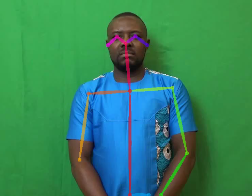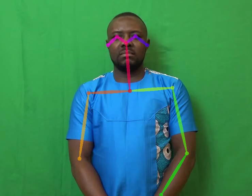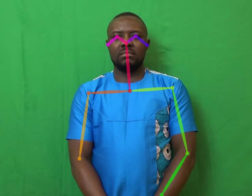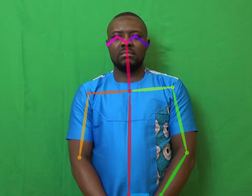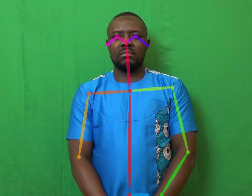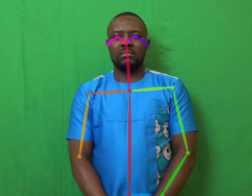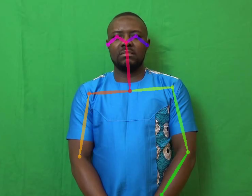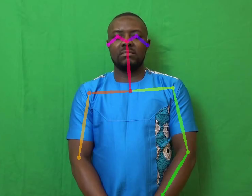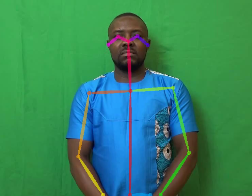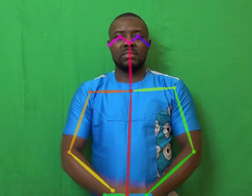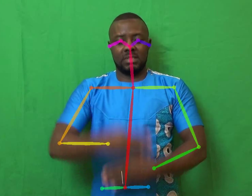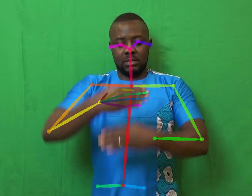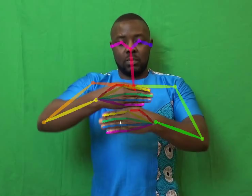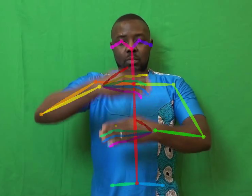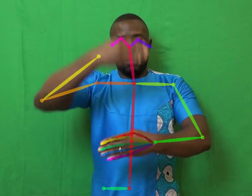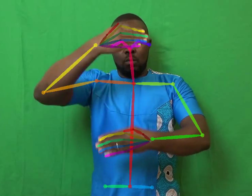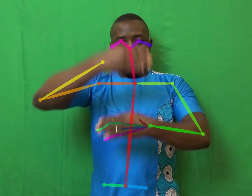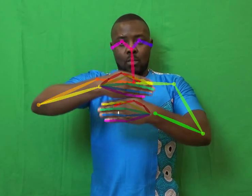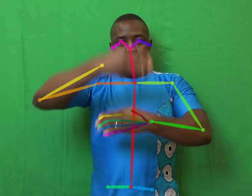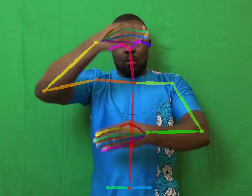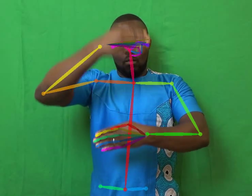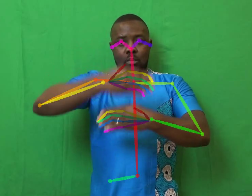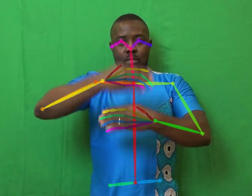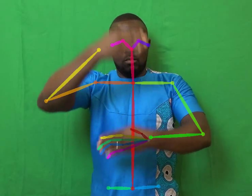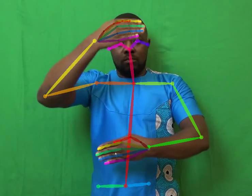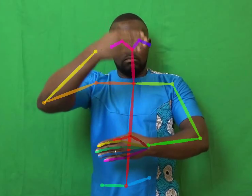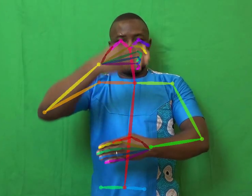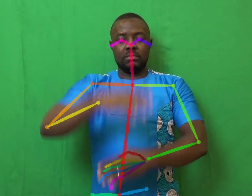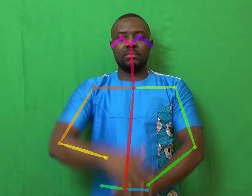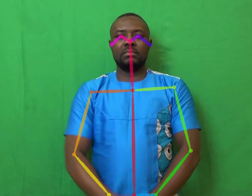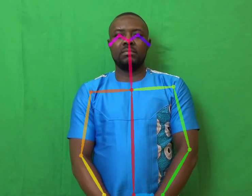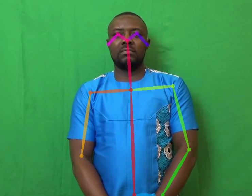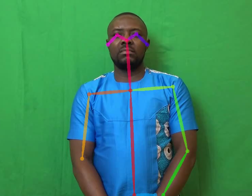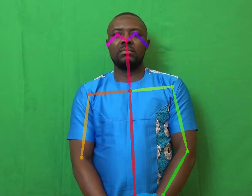wall